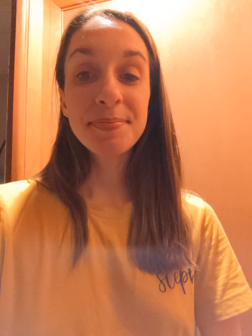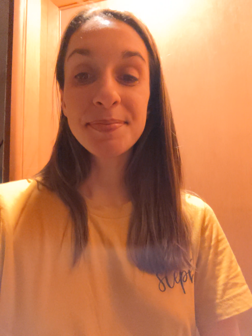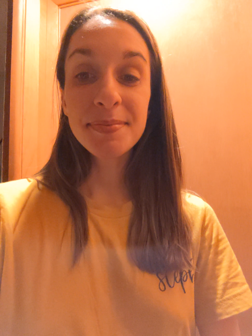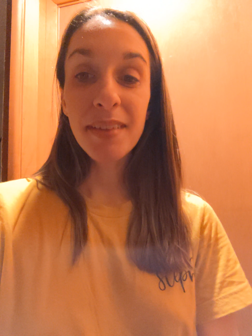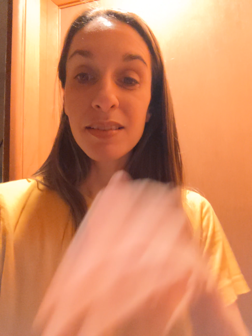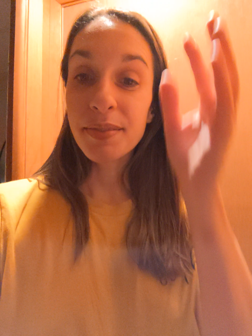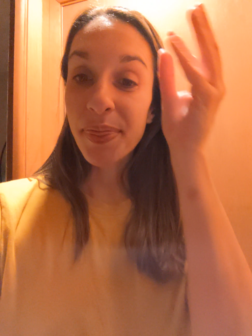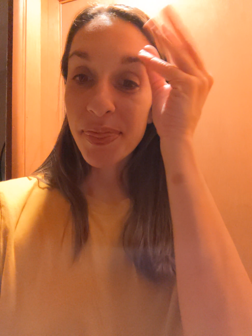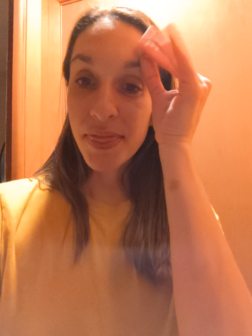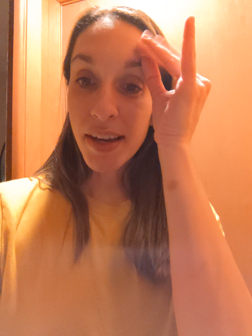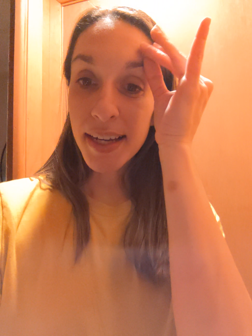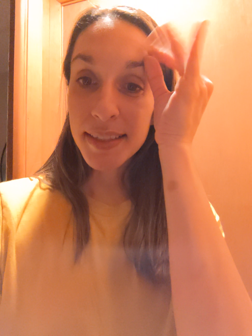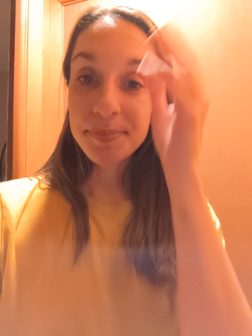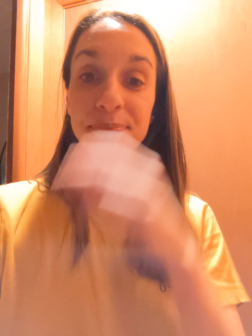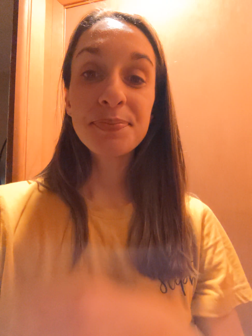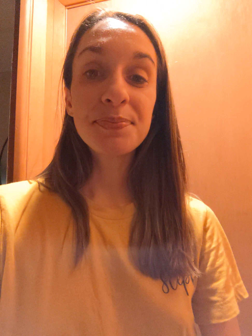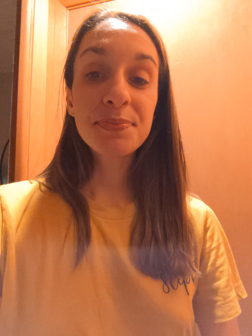think